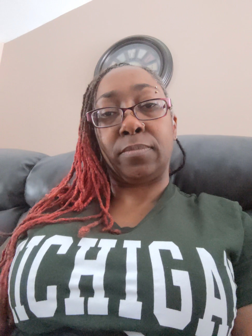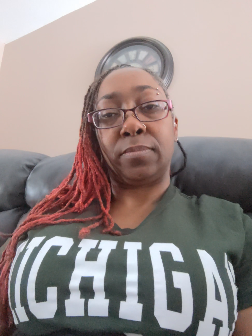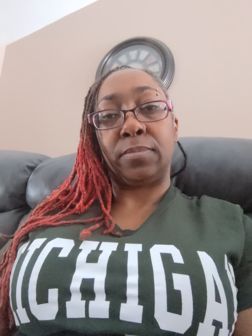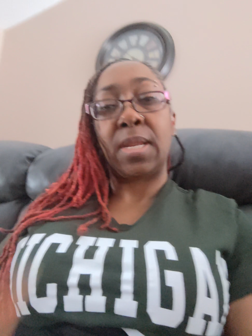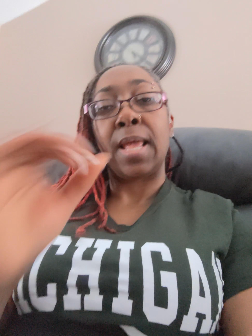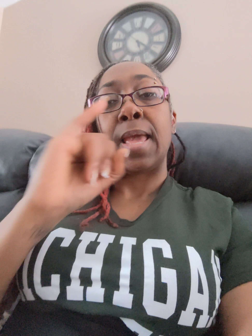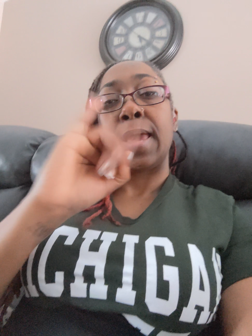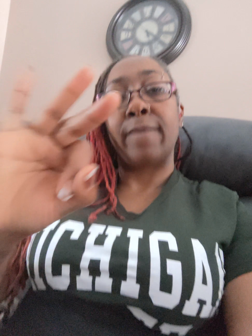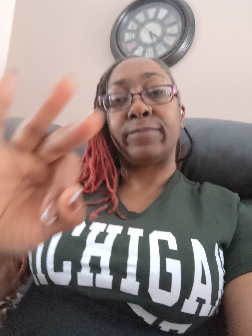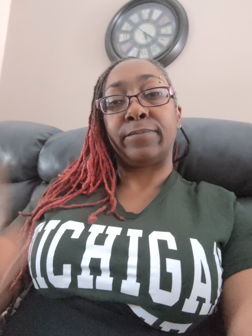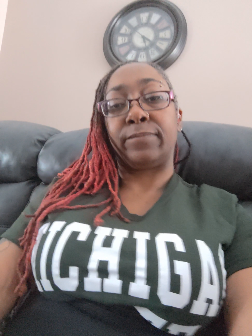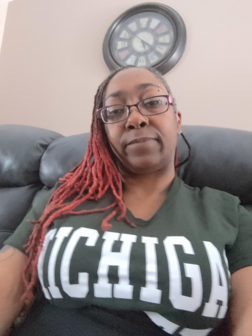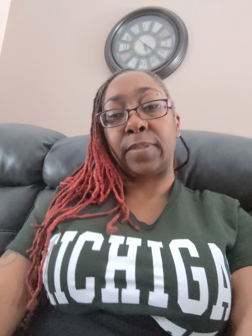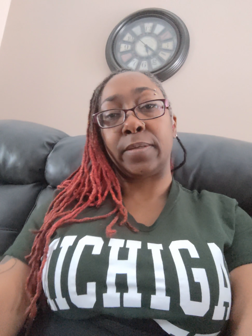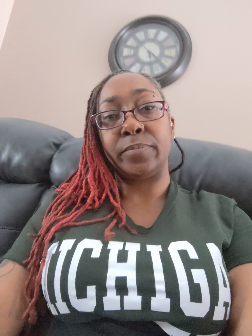if